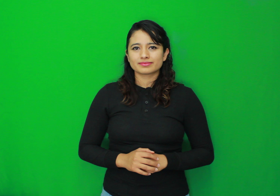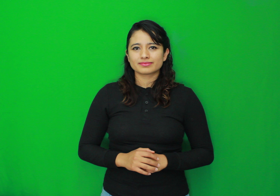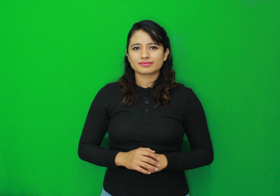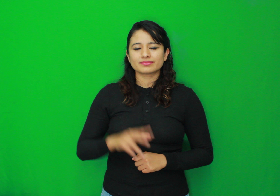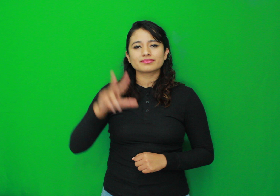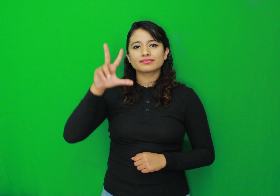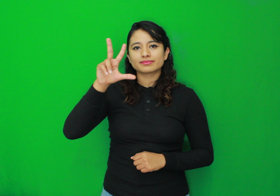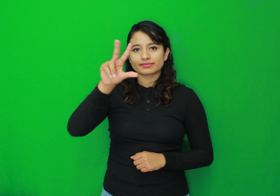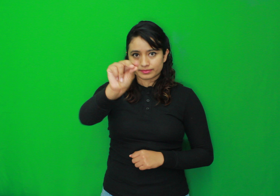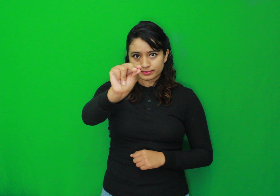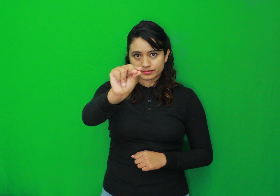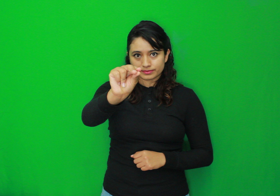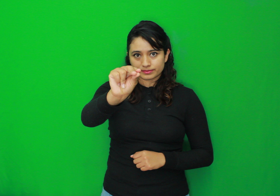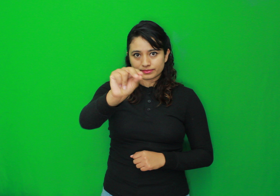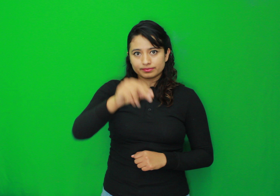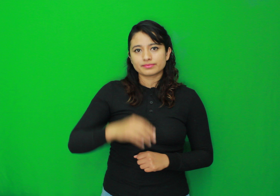no